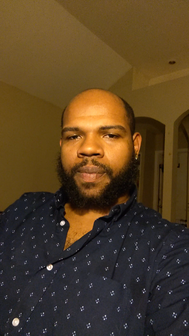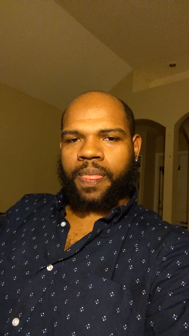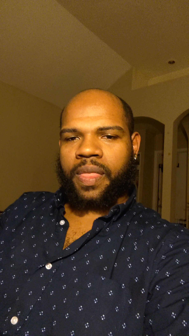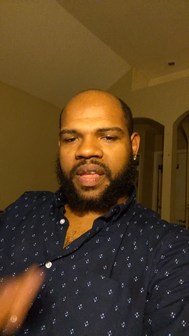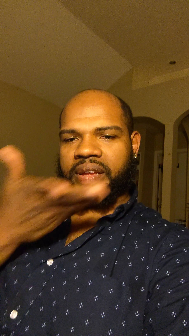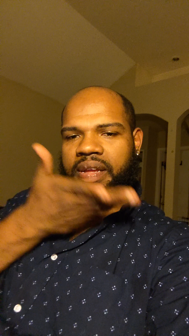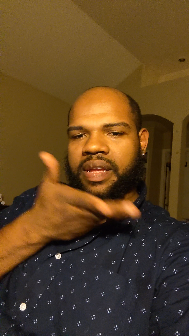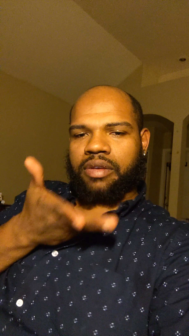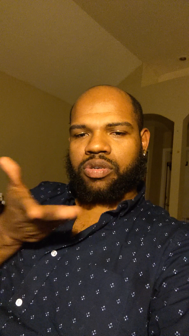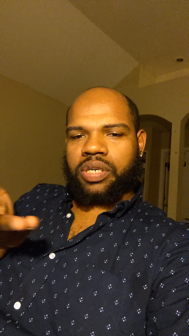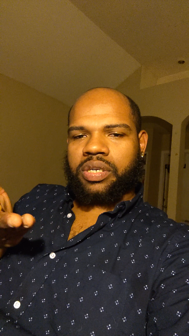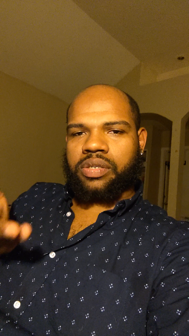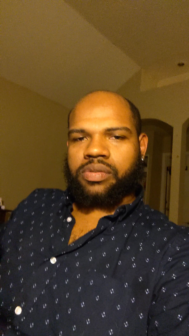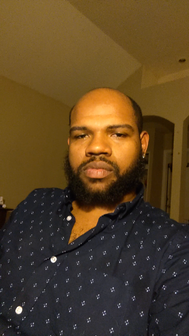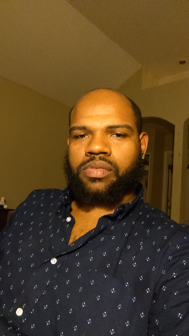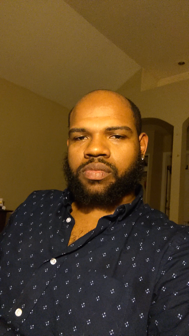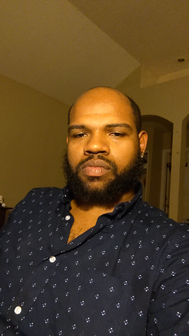carry